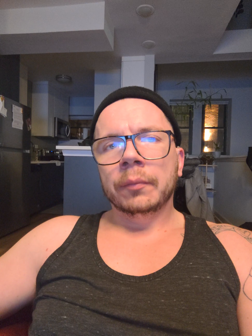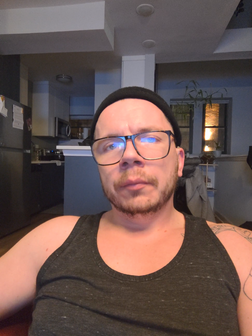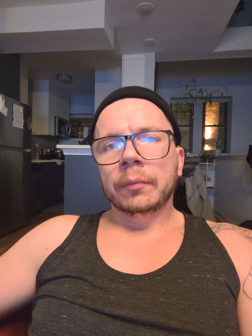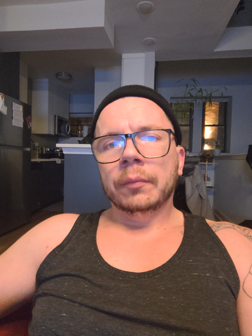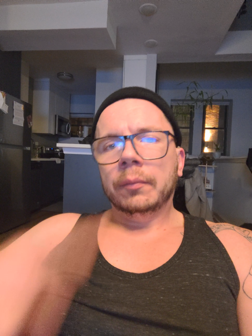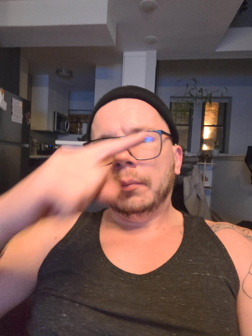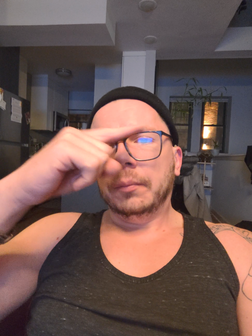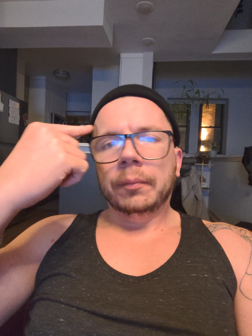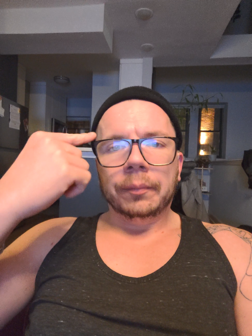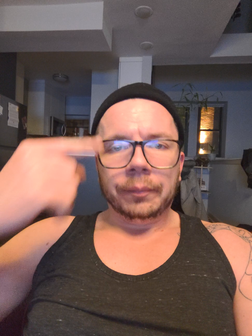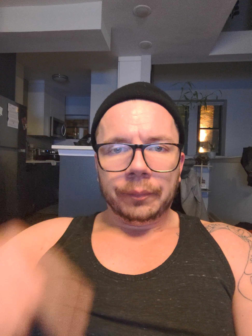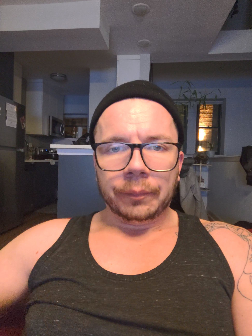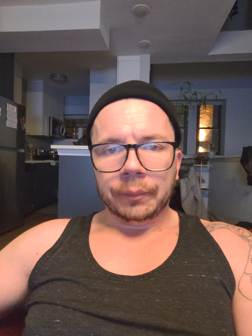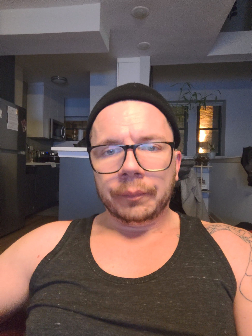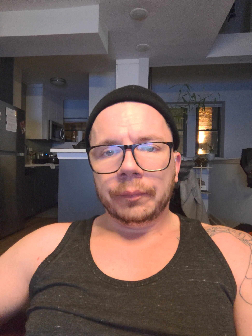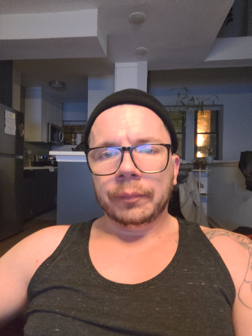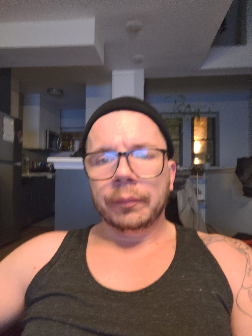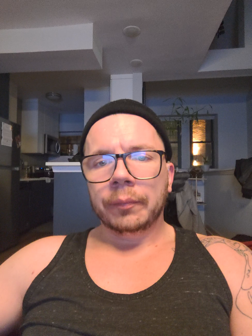black